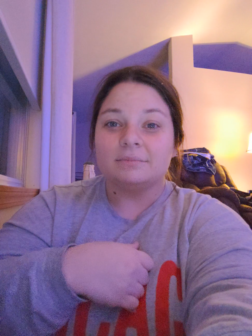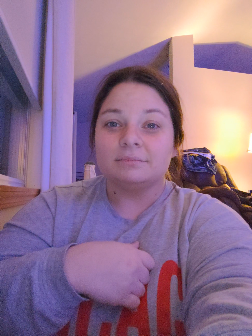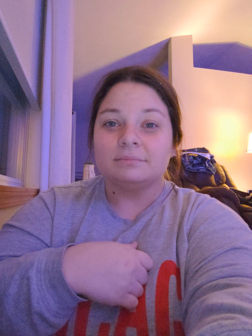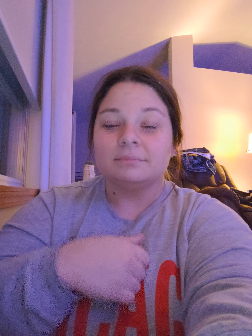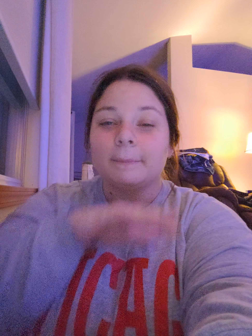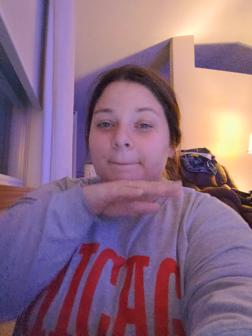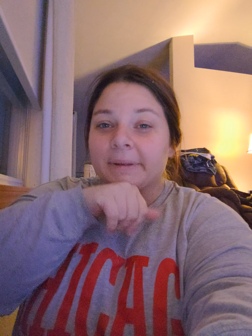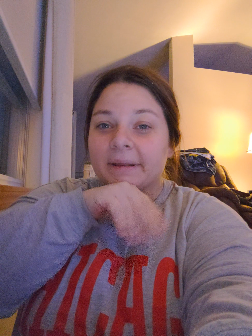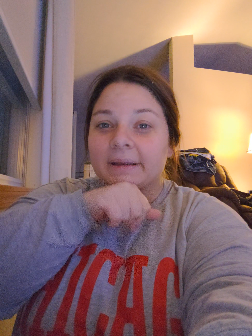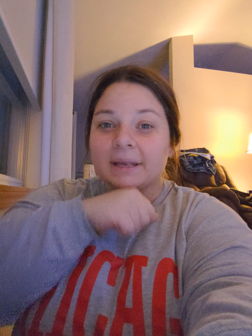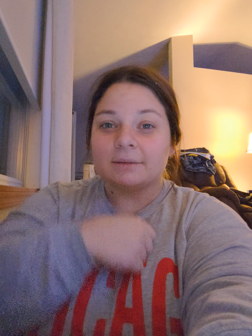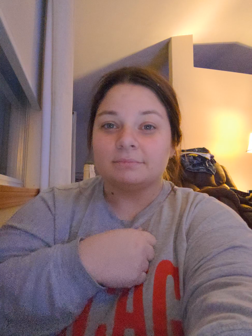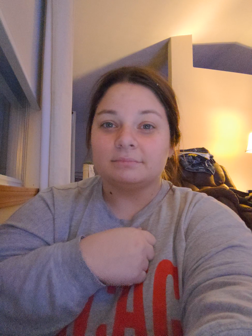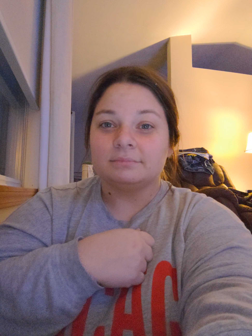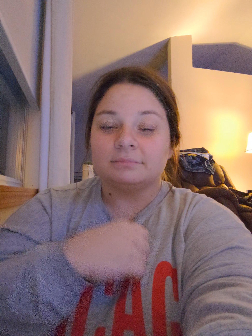pig